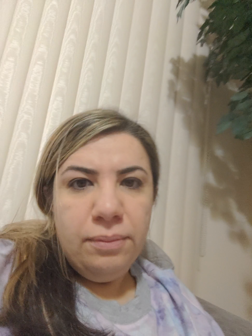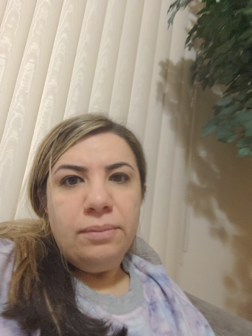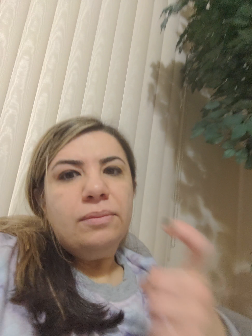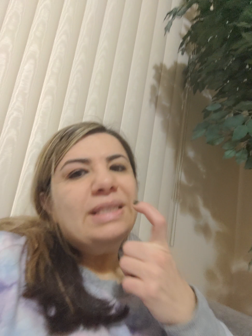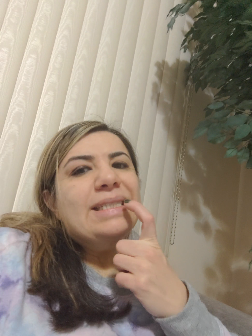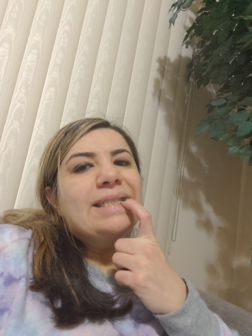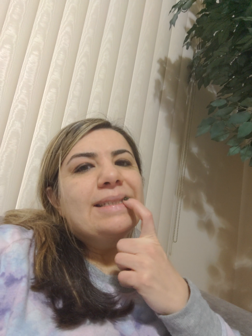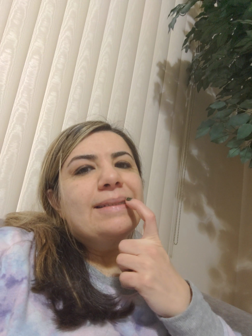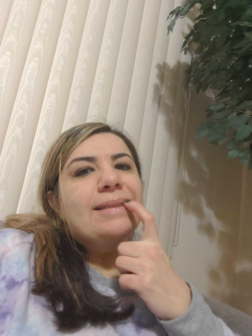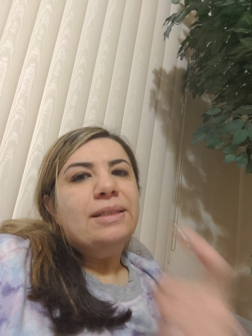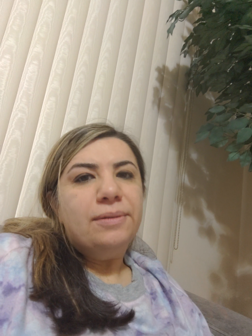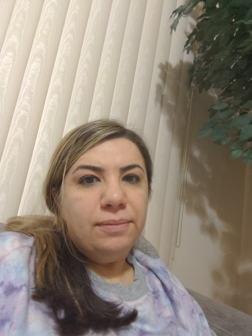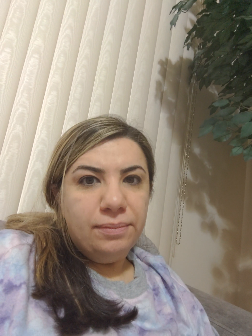tooth